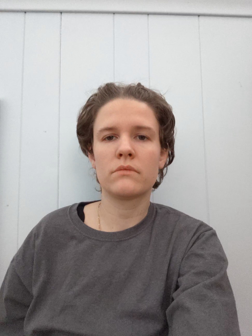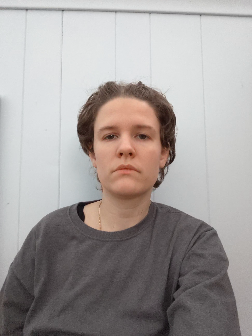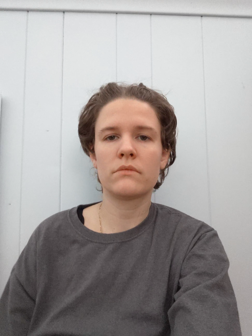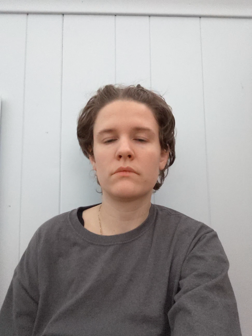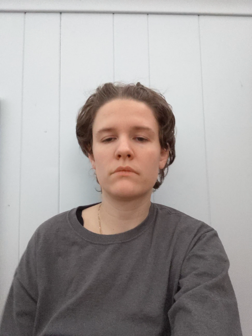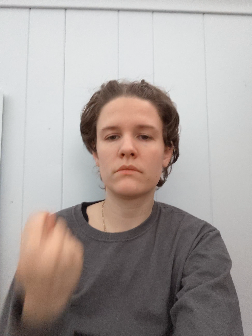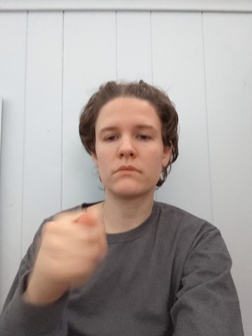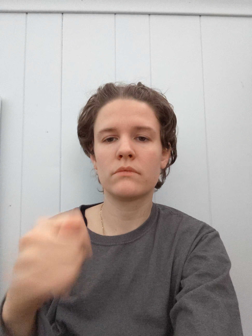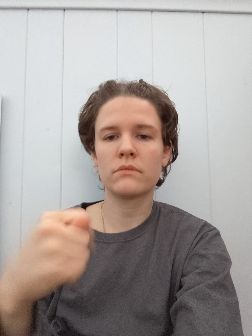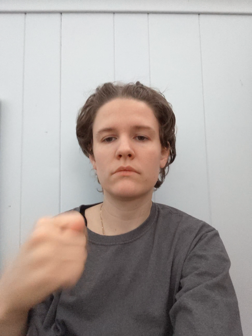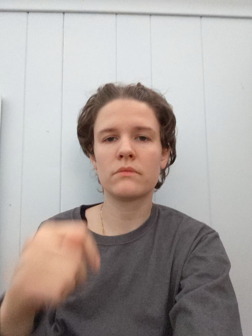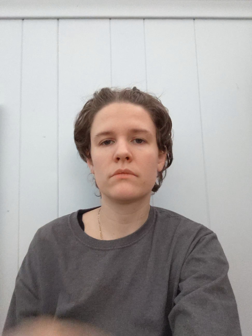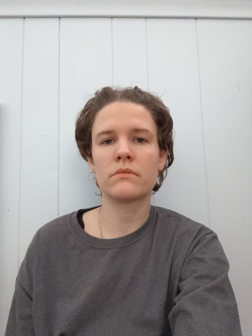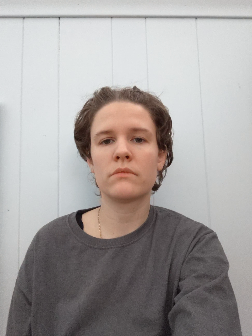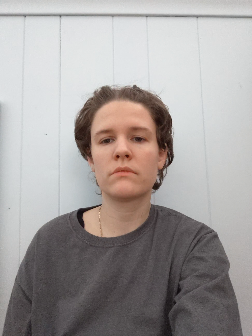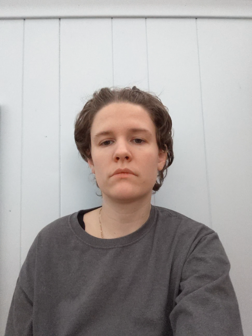toy